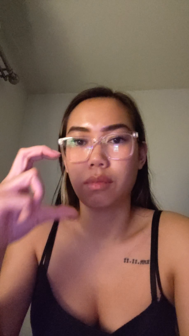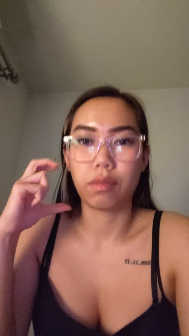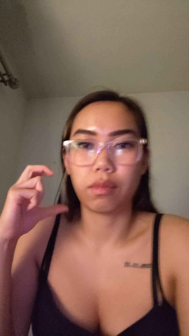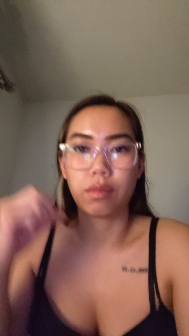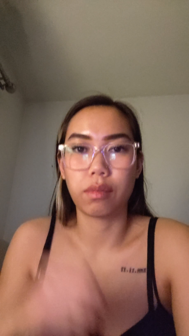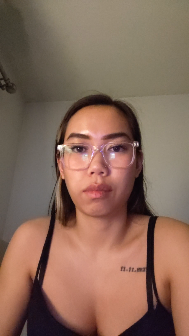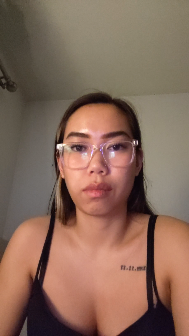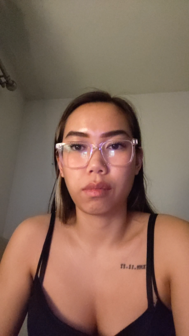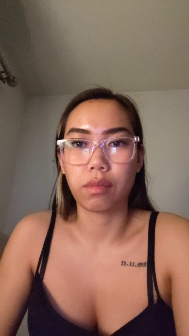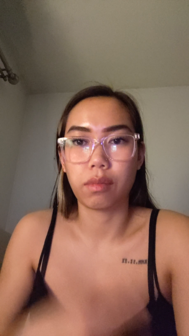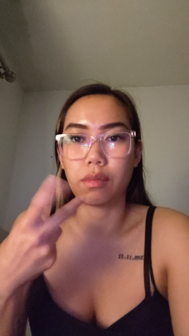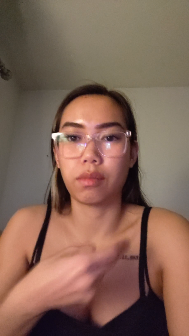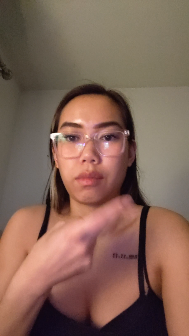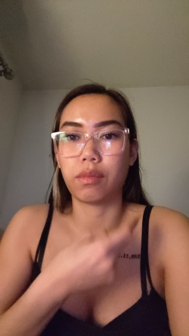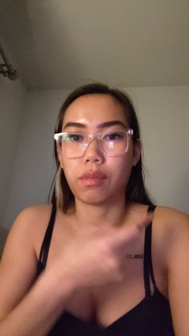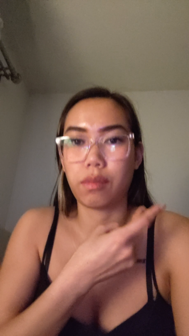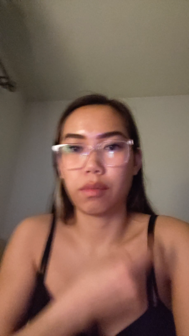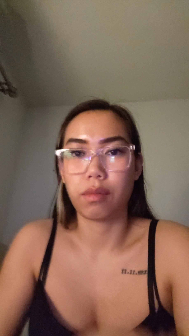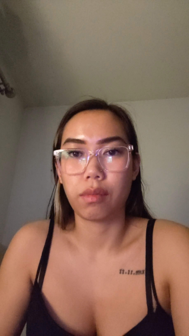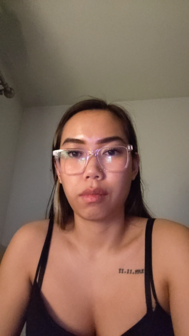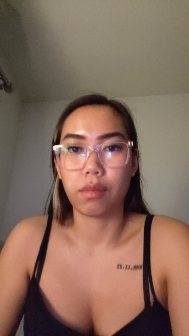sheep